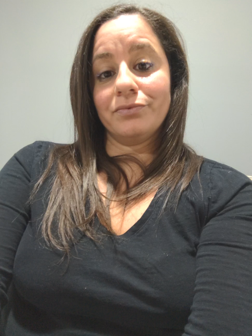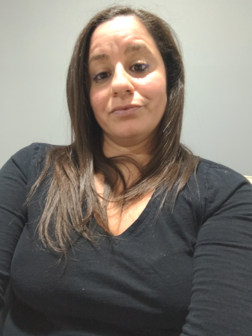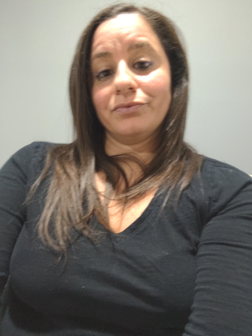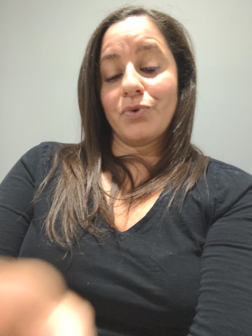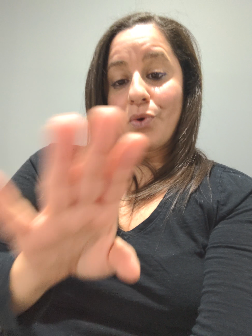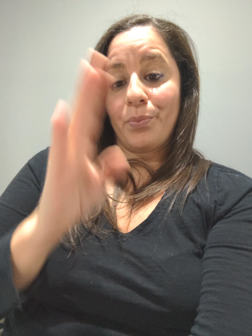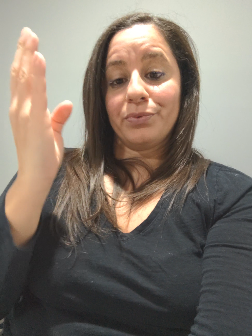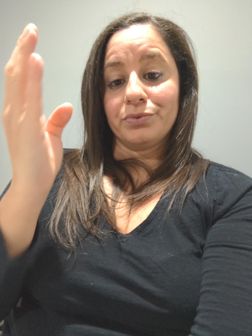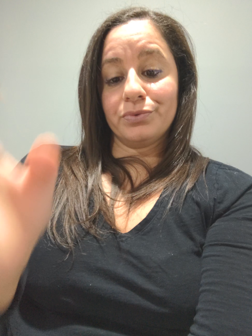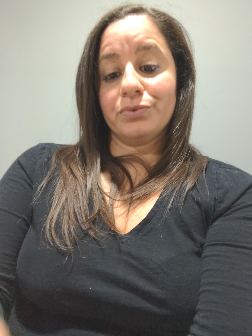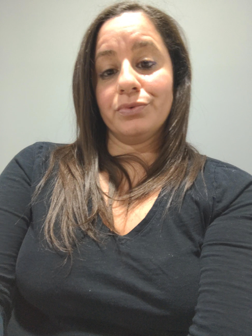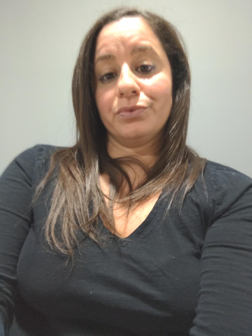open